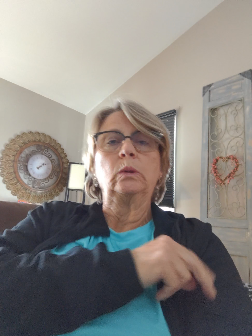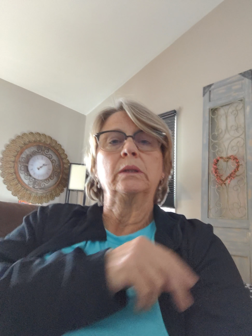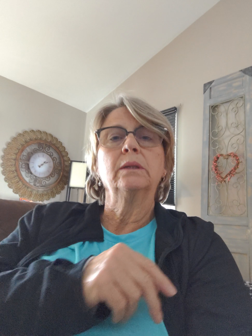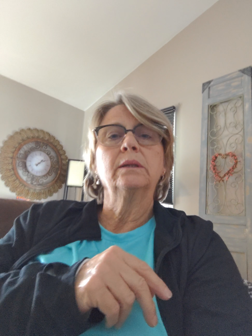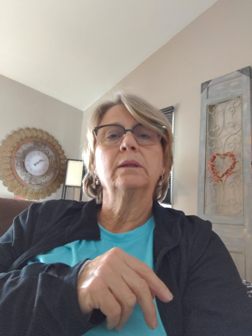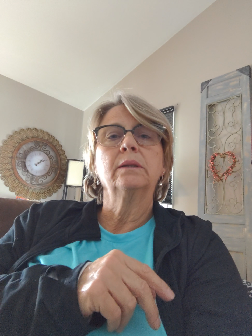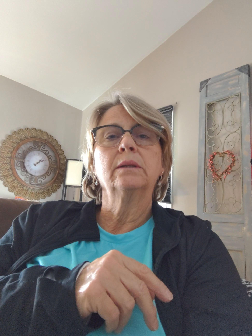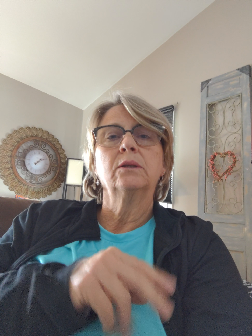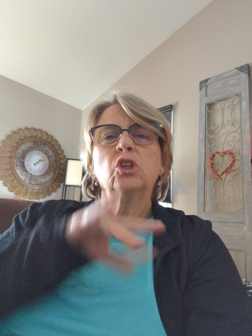goose